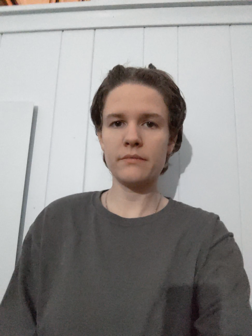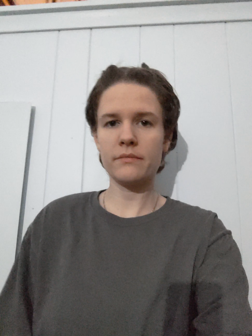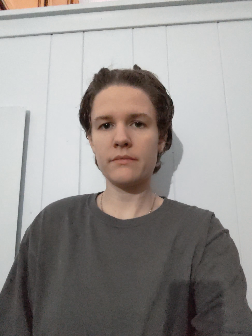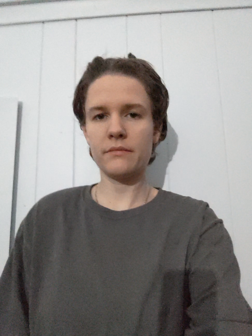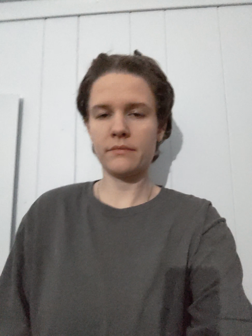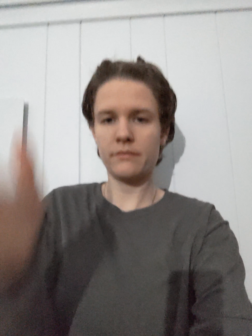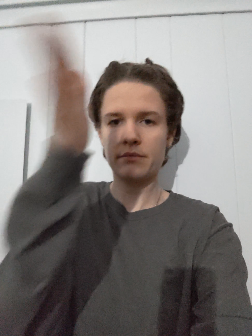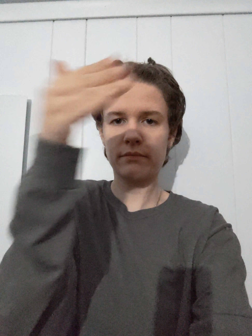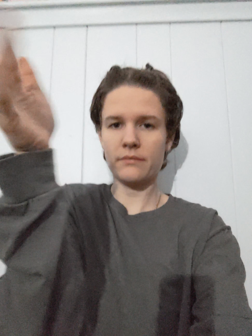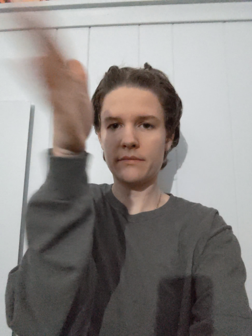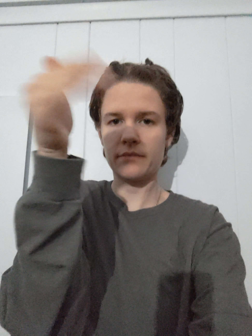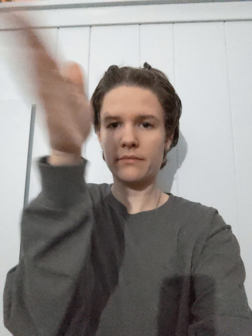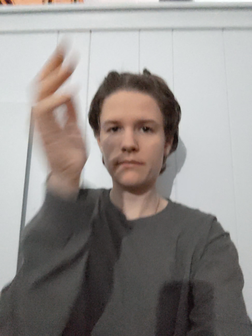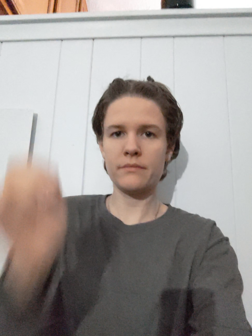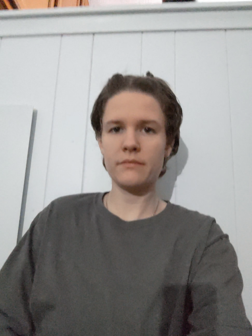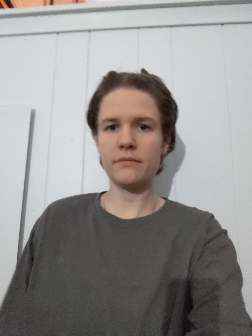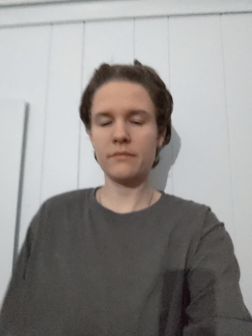flag